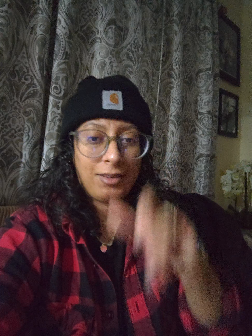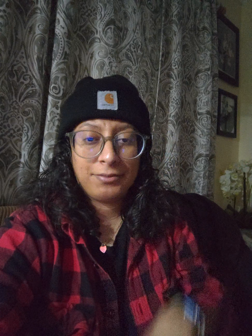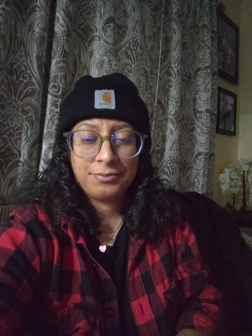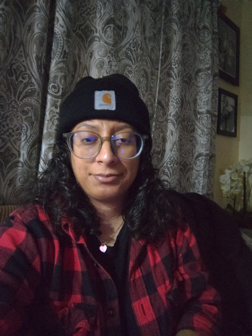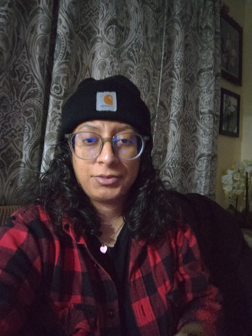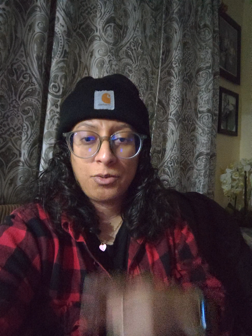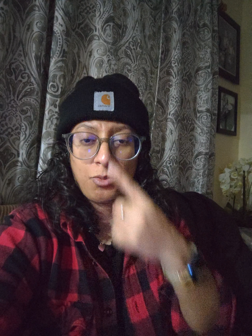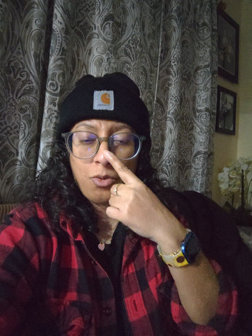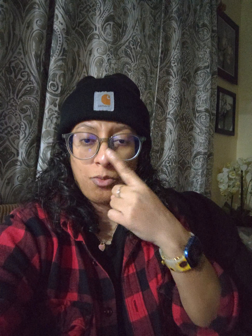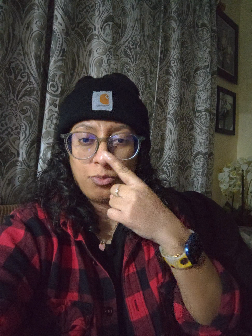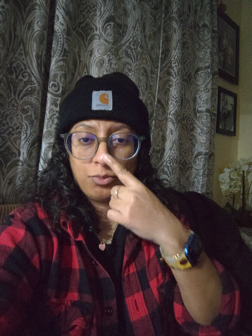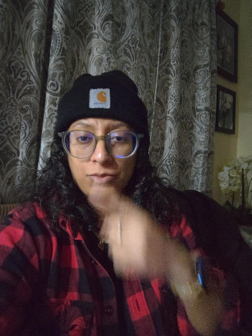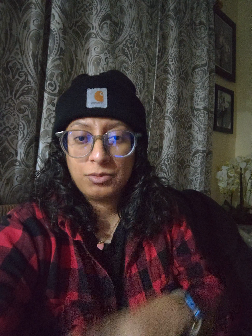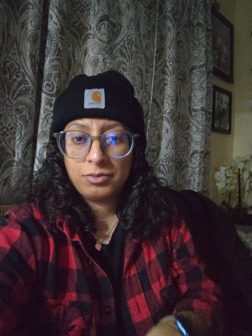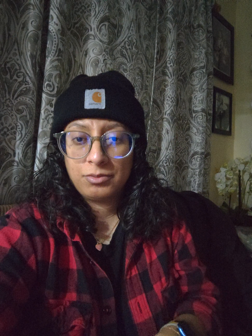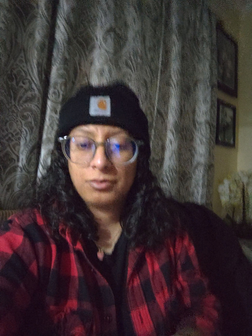nose